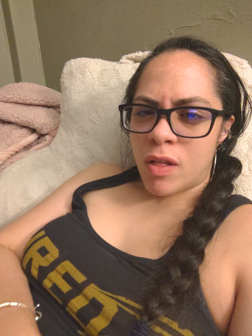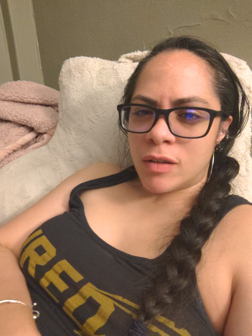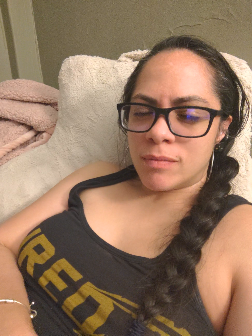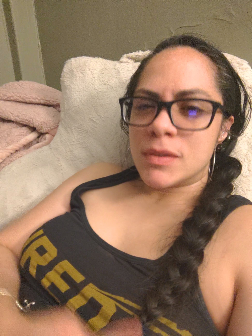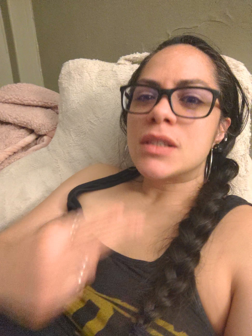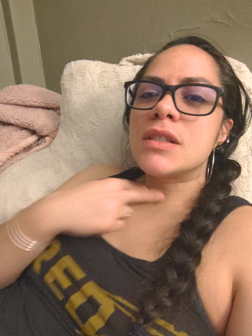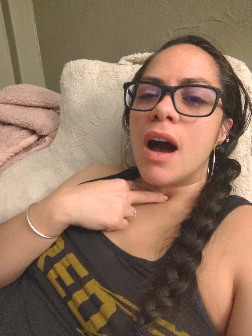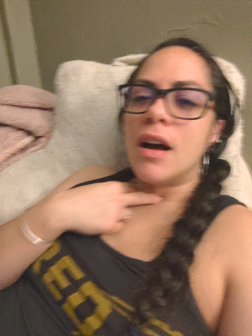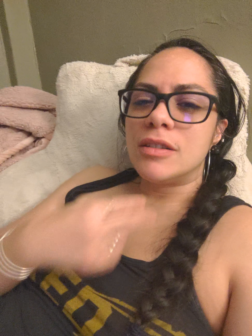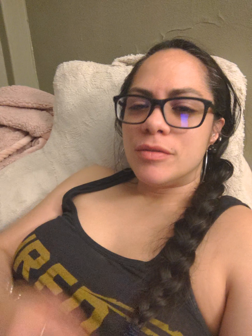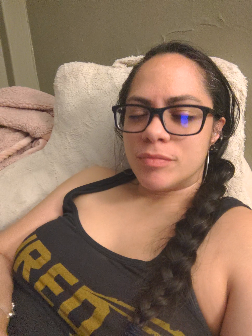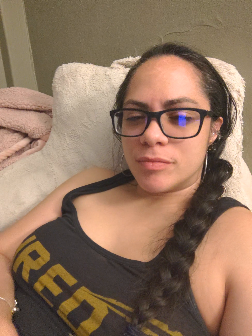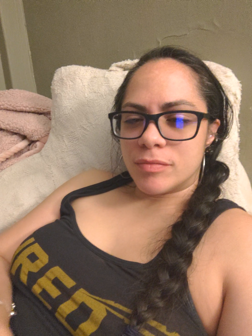stuck